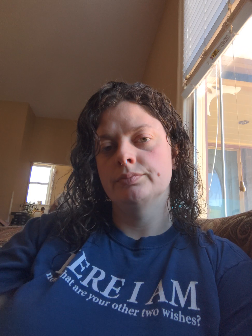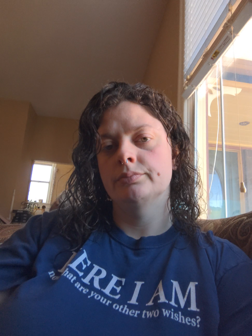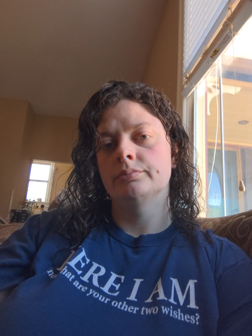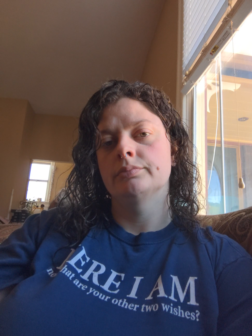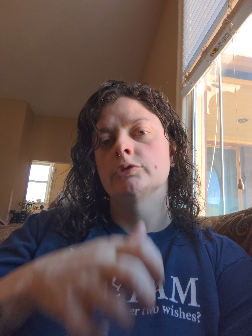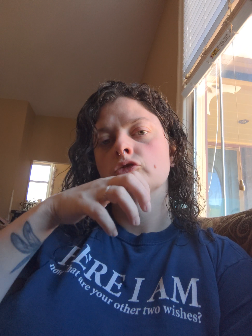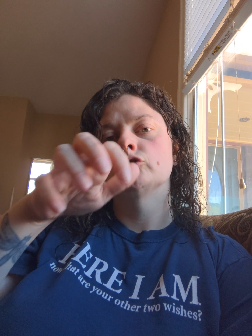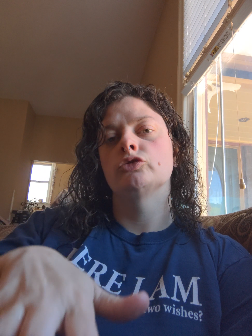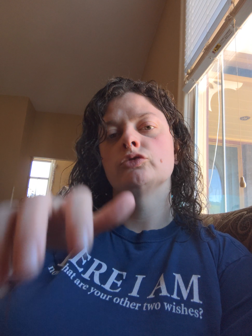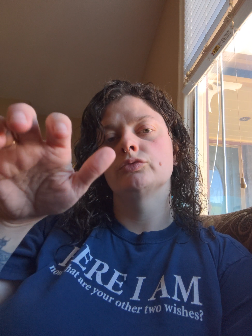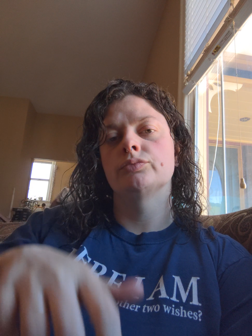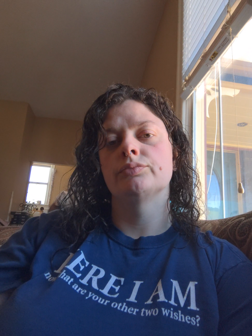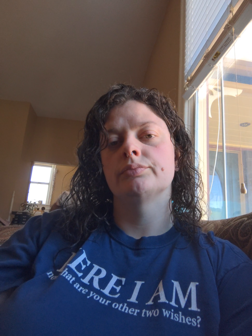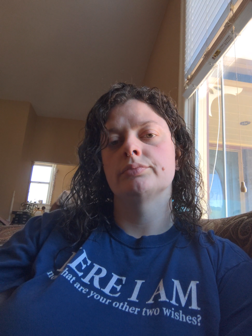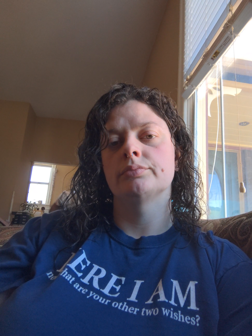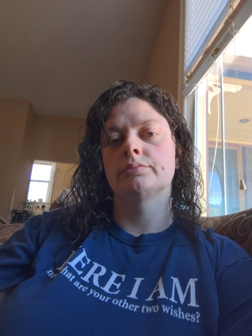alligator